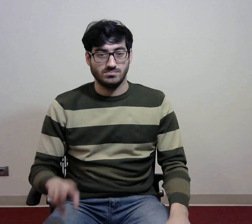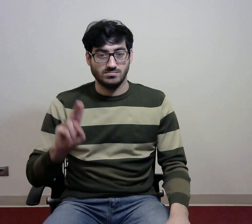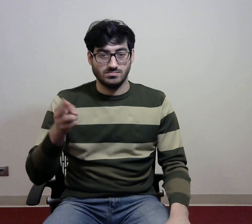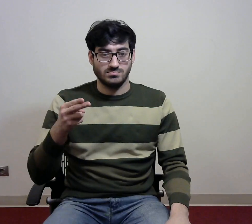D